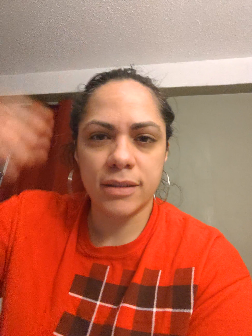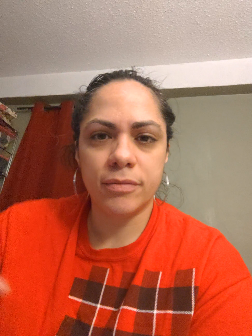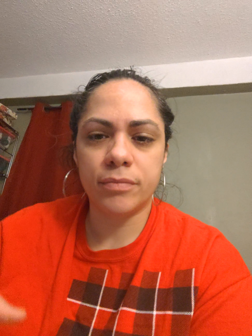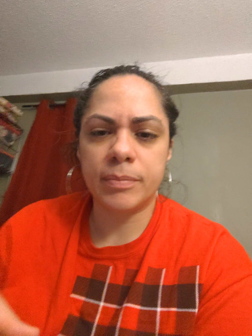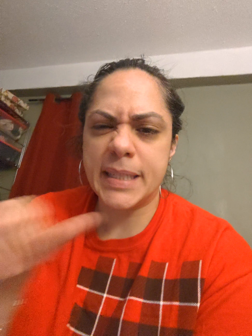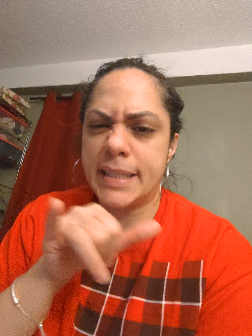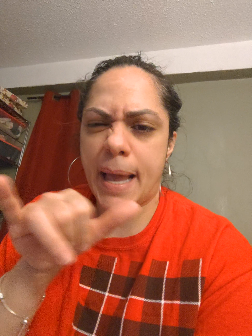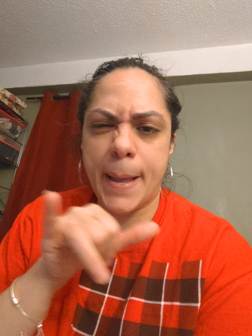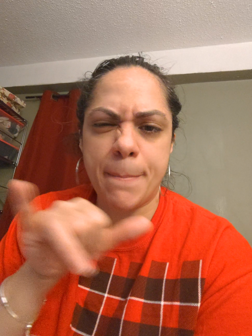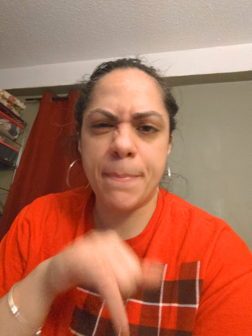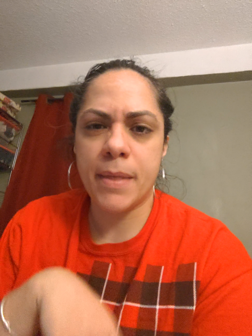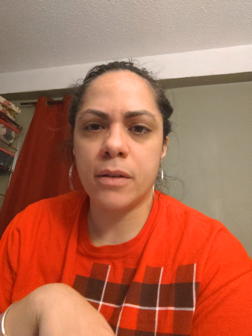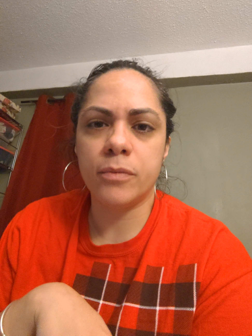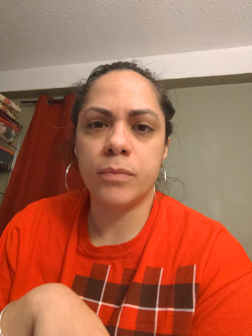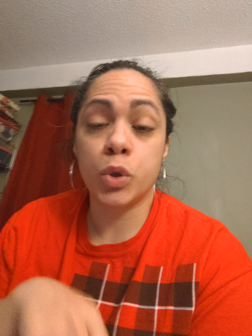same